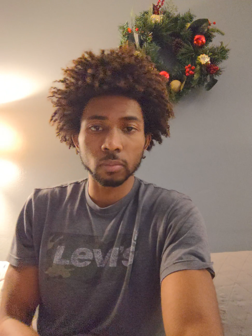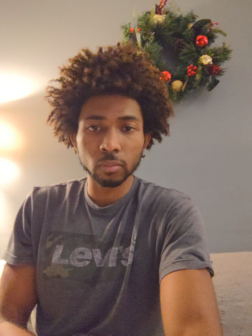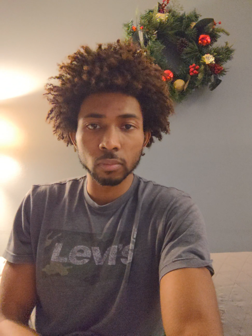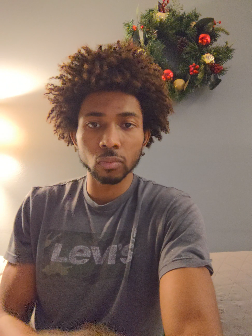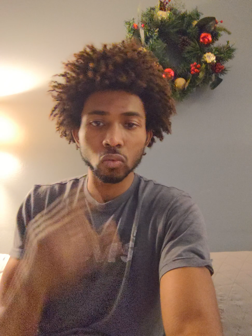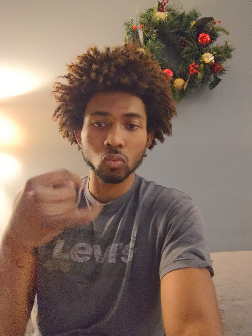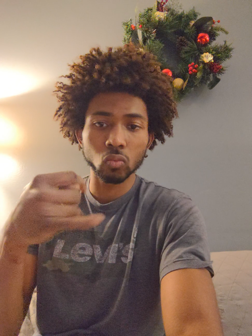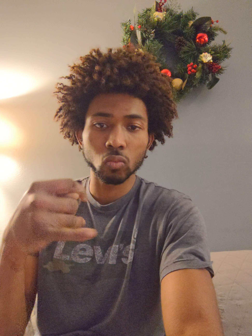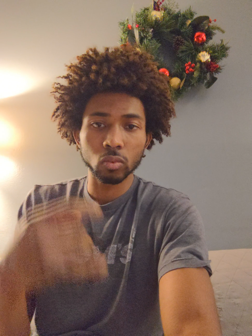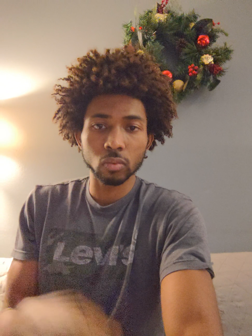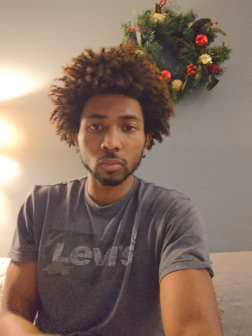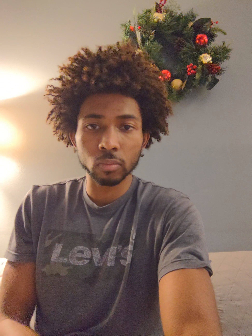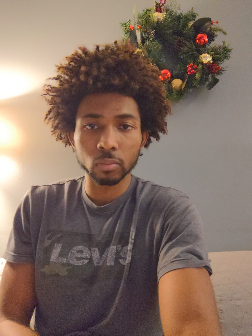toy